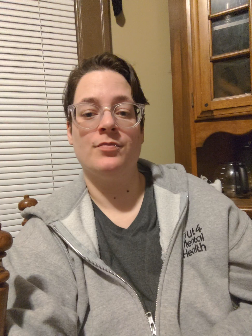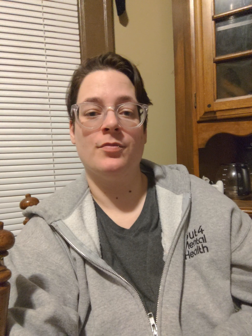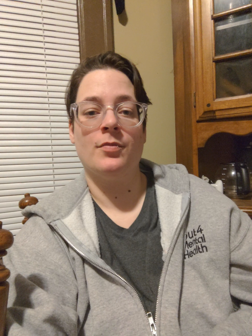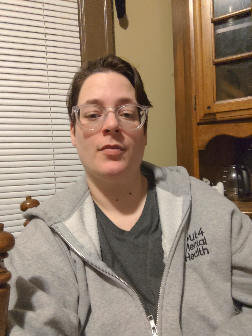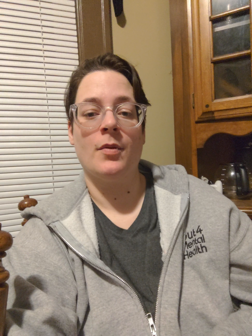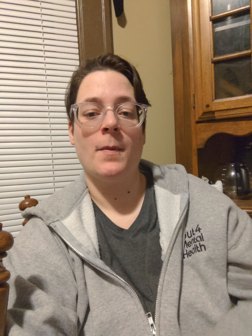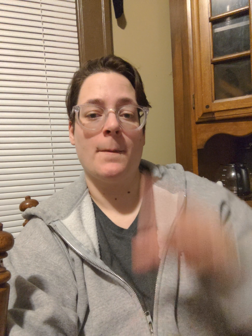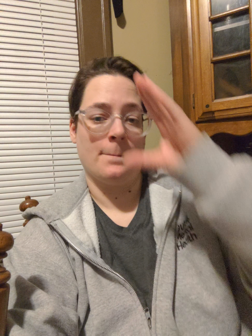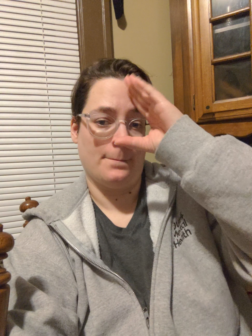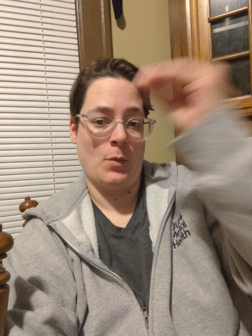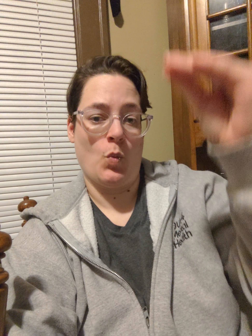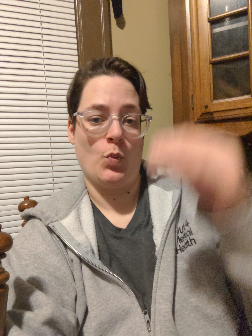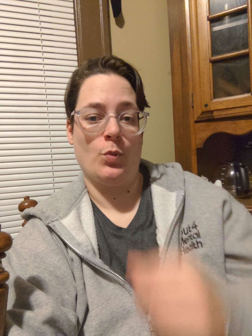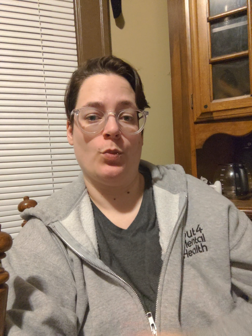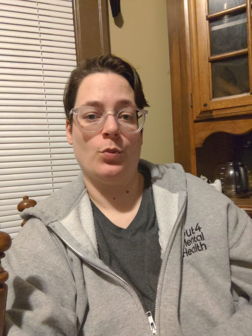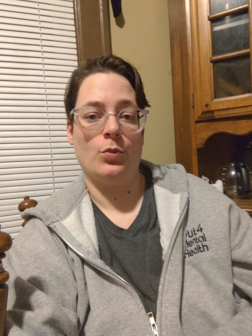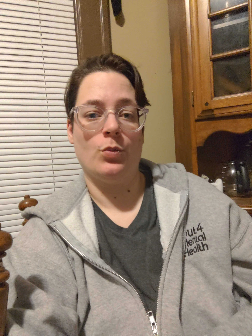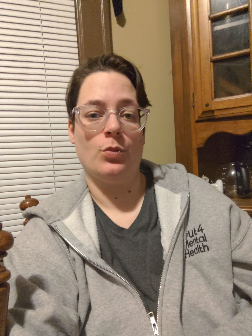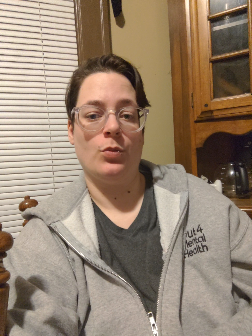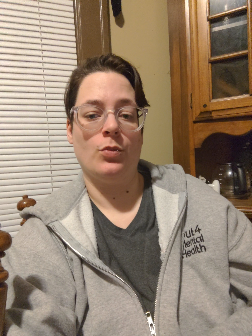boy